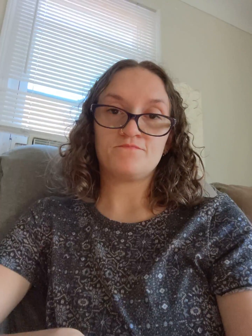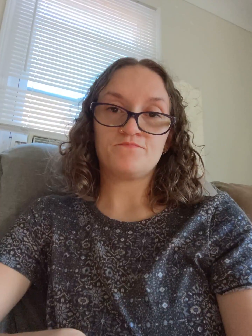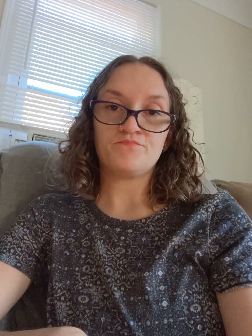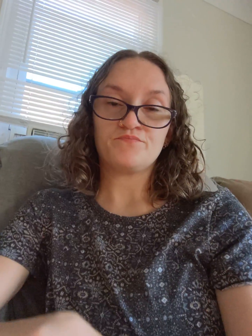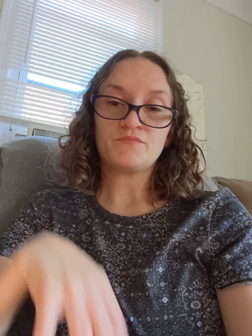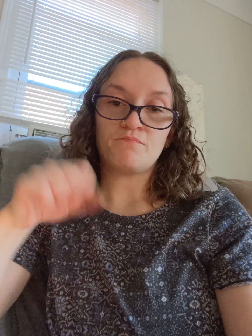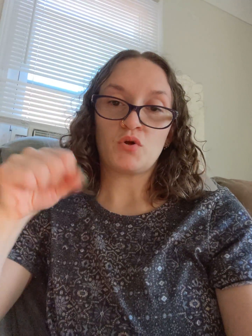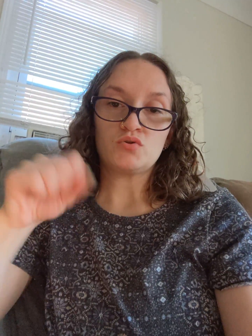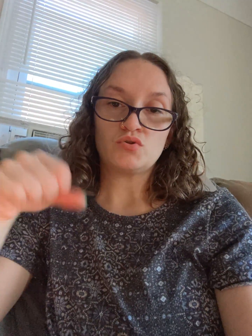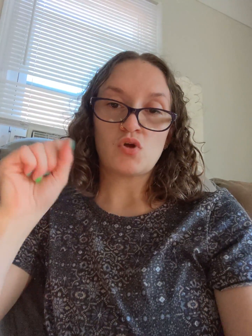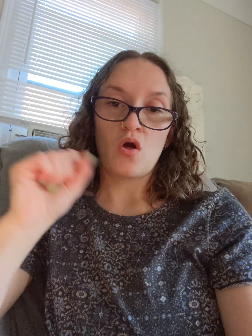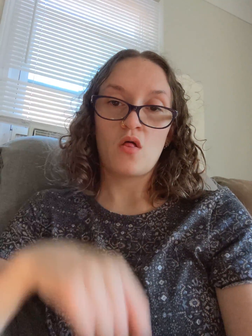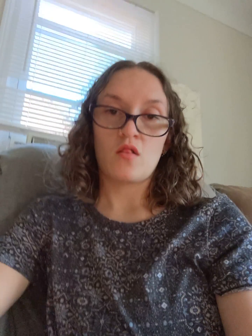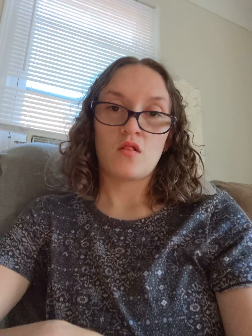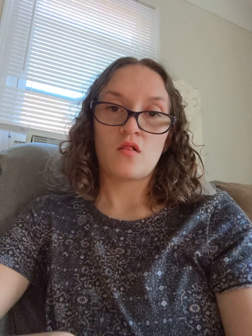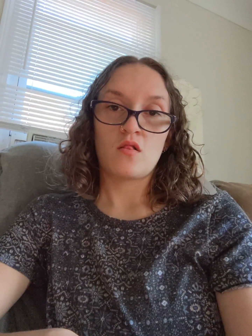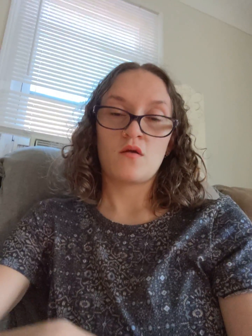motorcycle